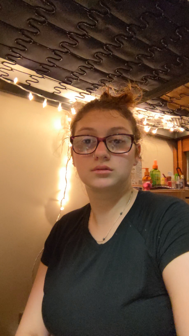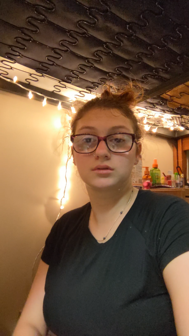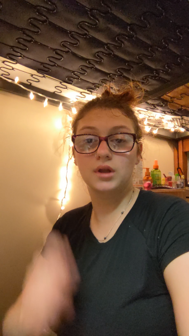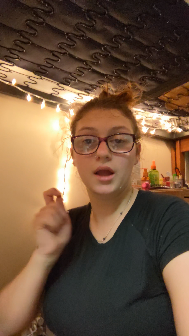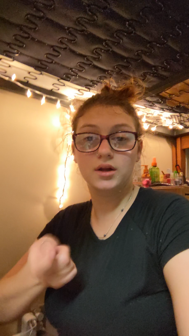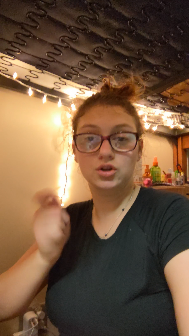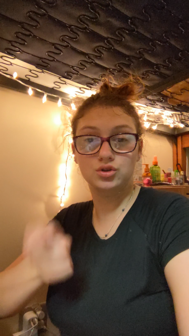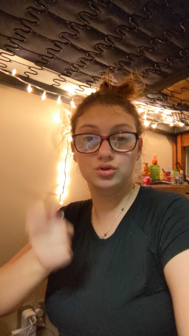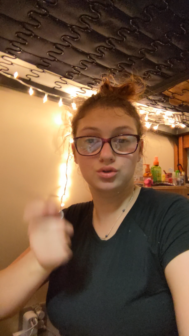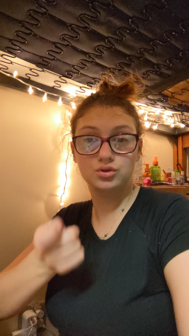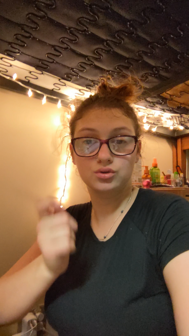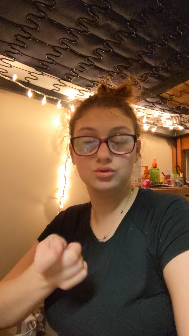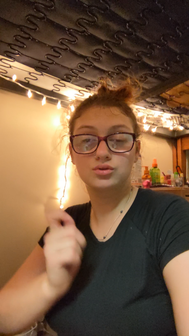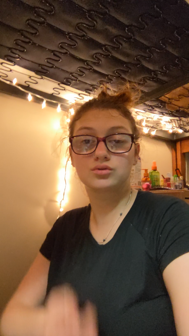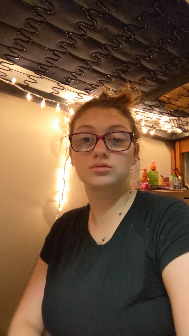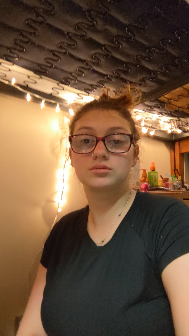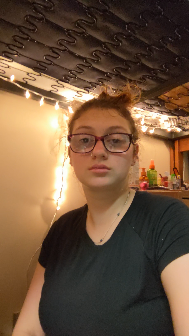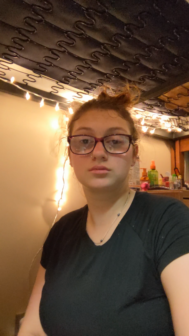cart